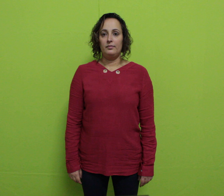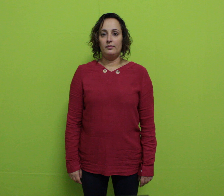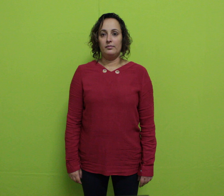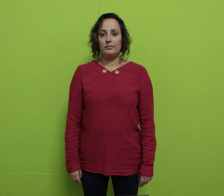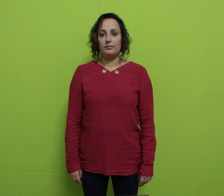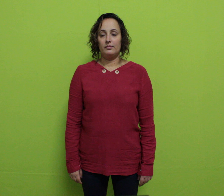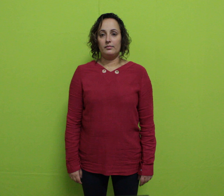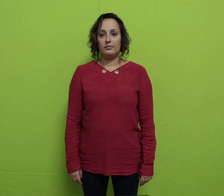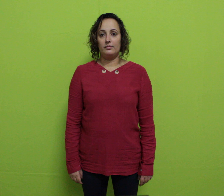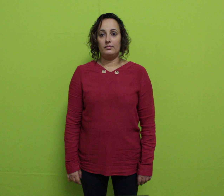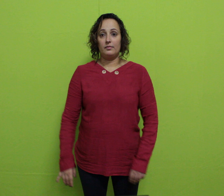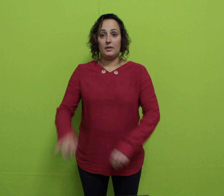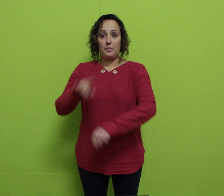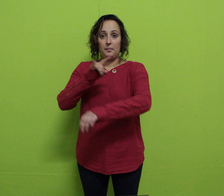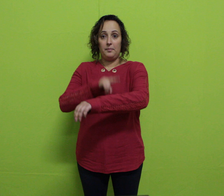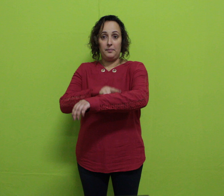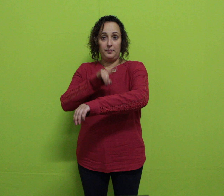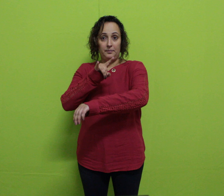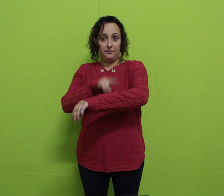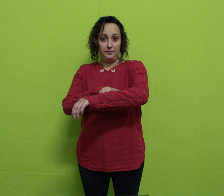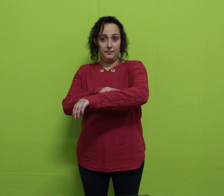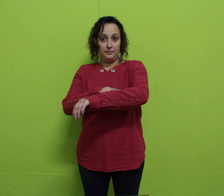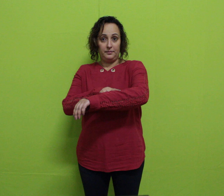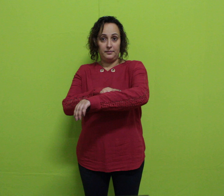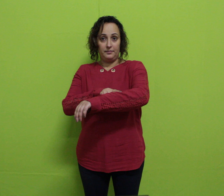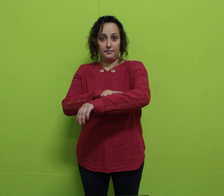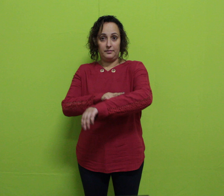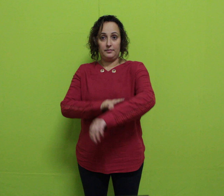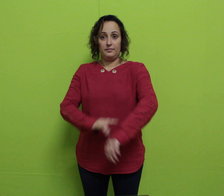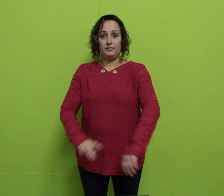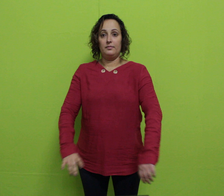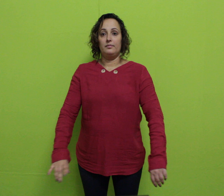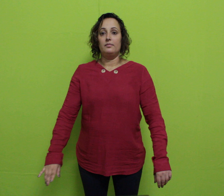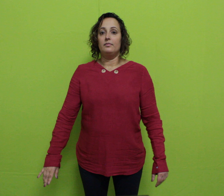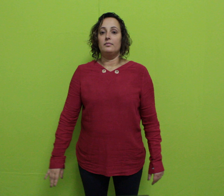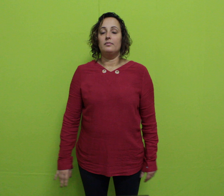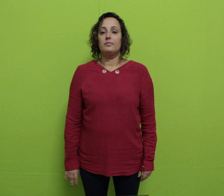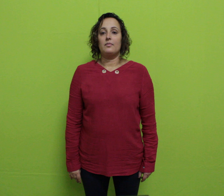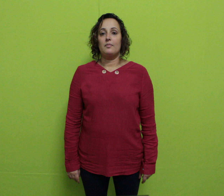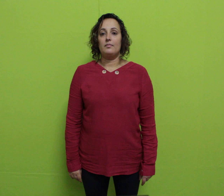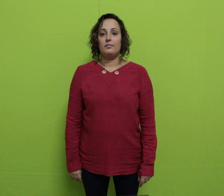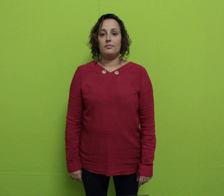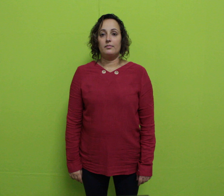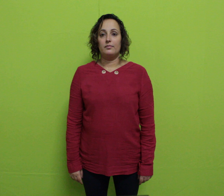banheiro